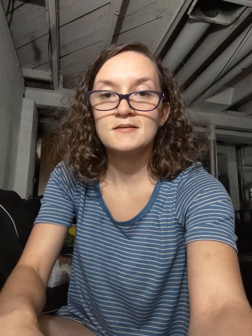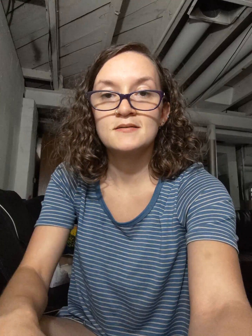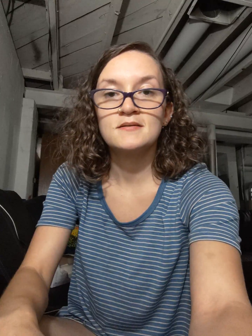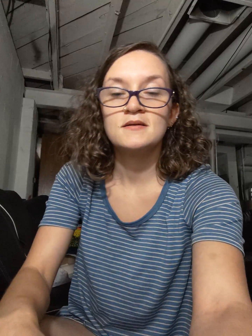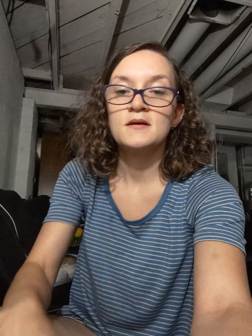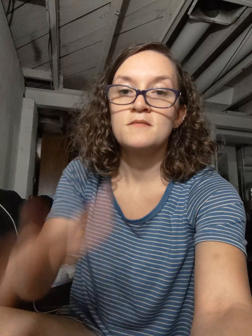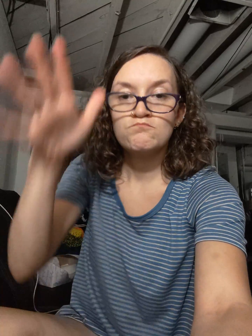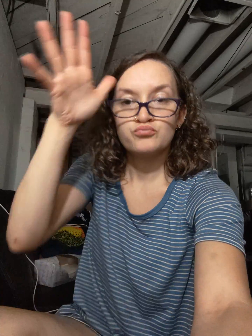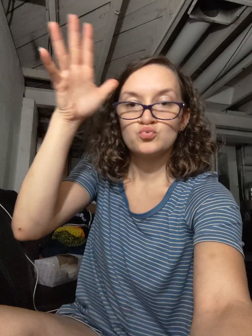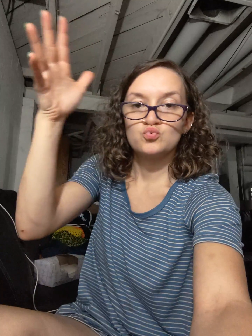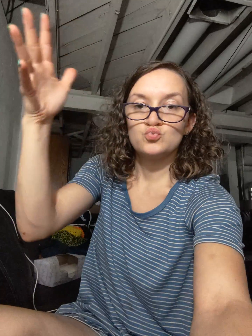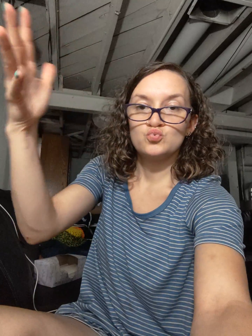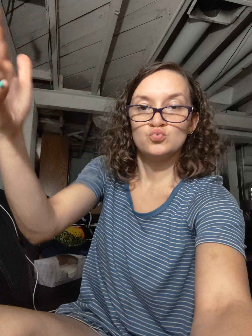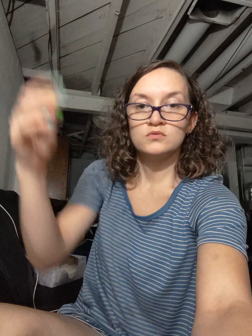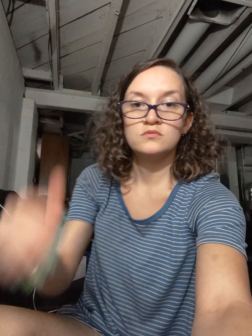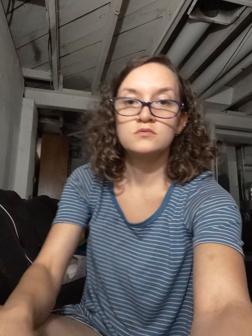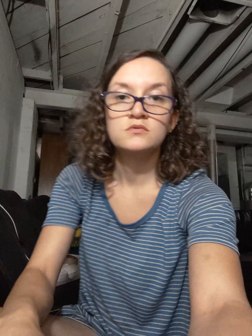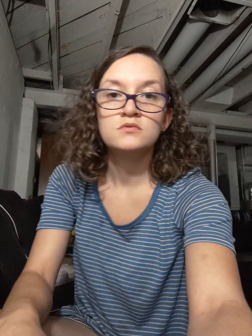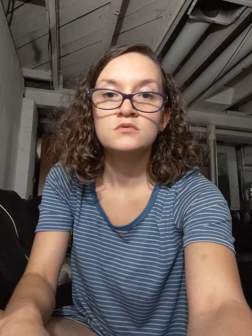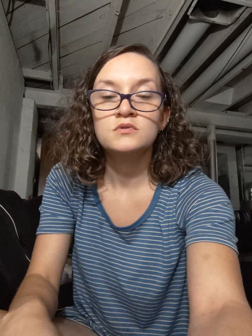moose